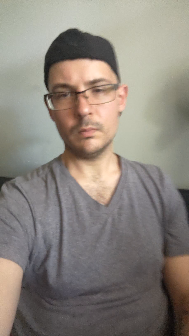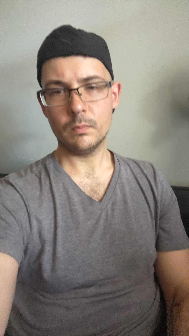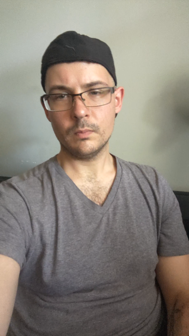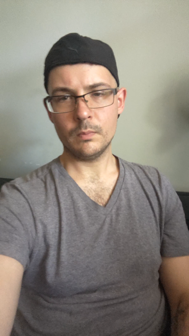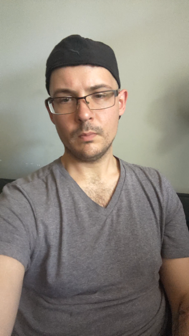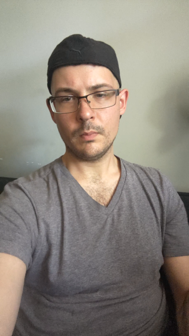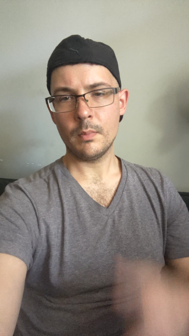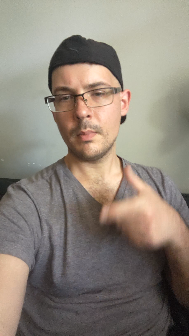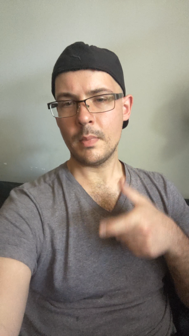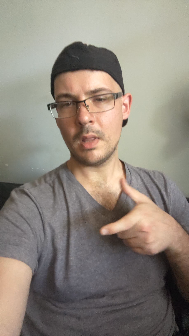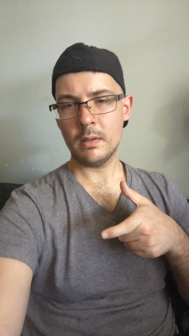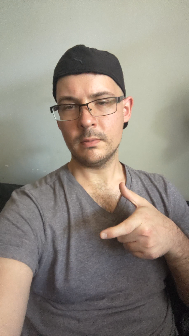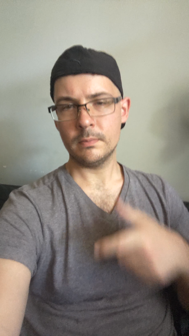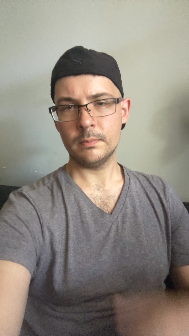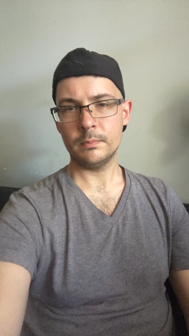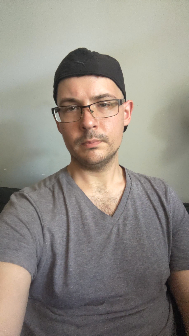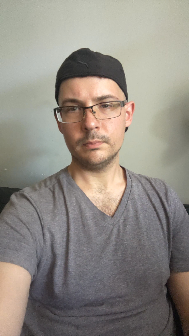plate